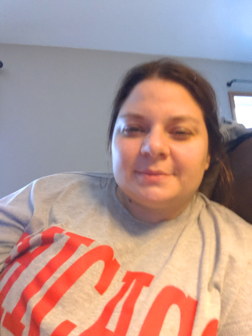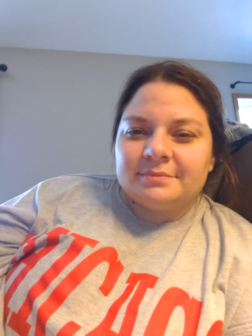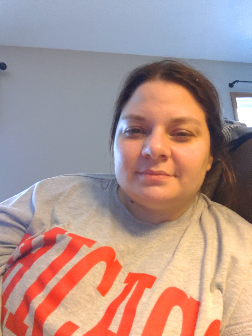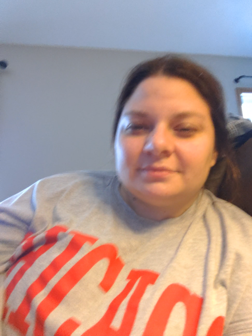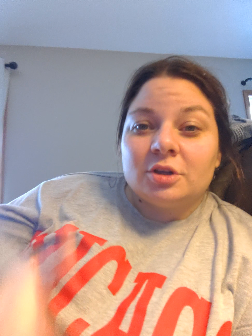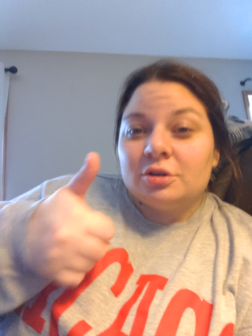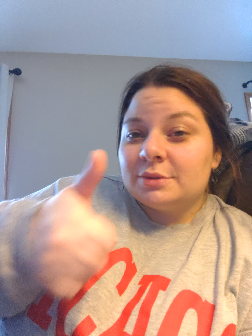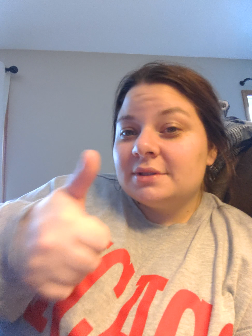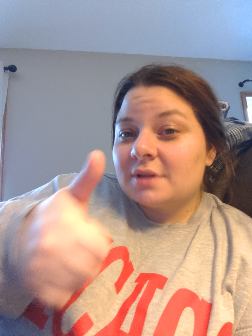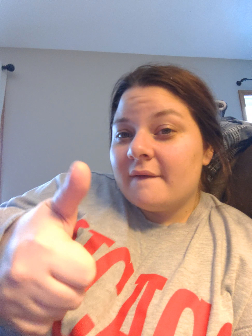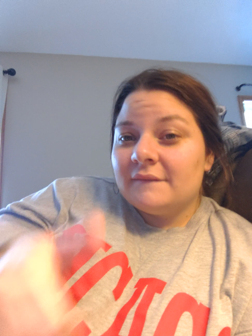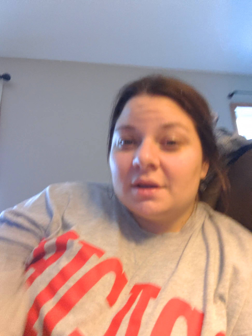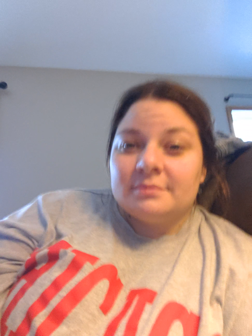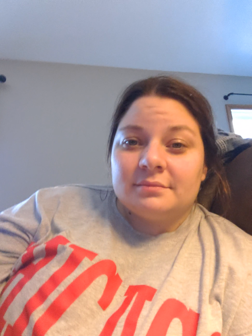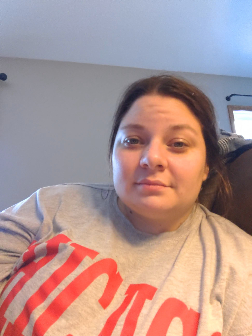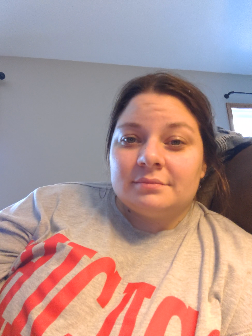yourself